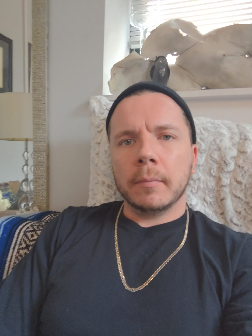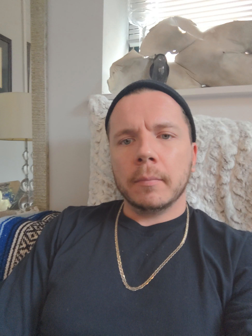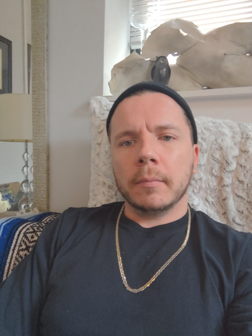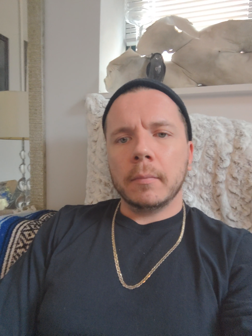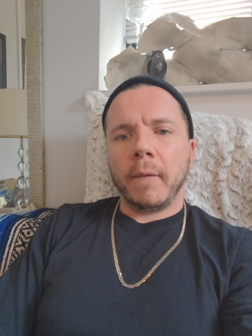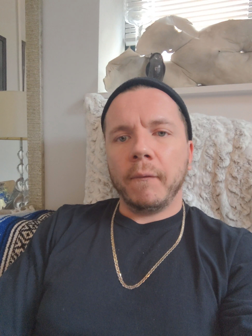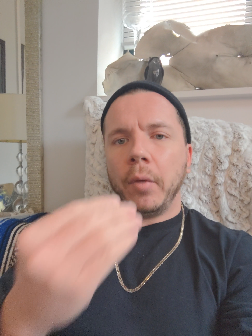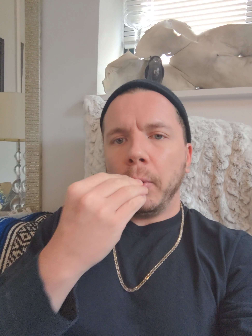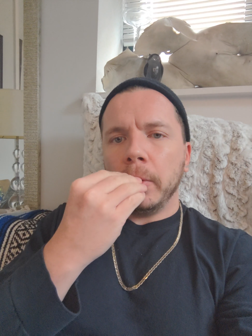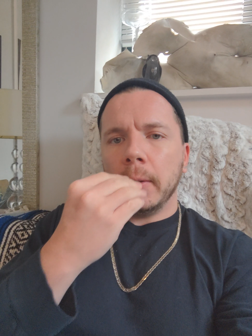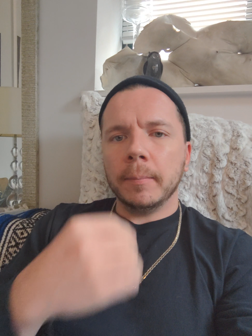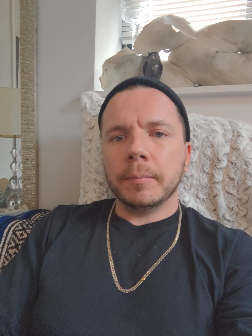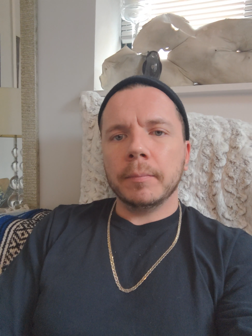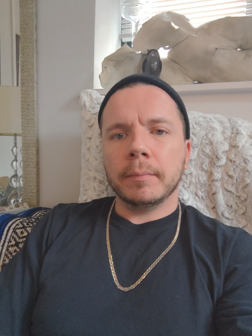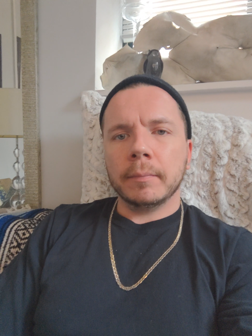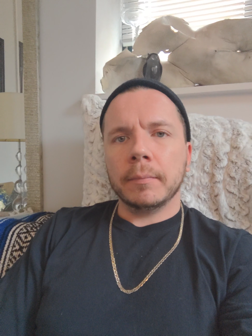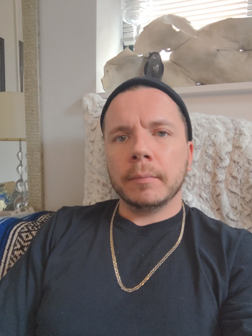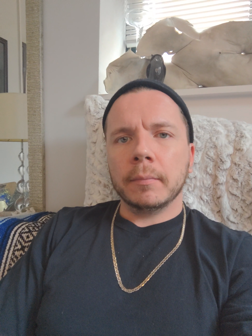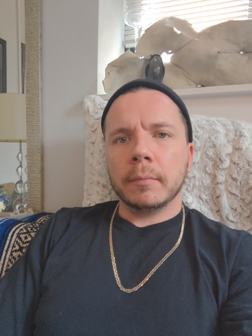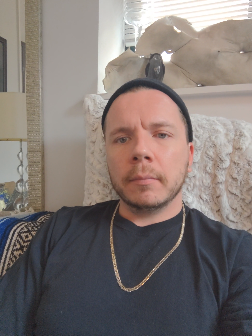food